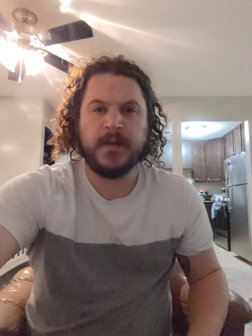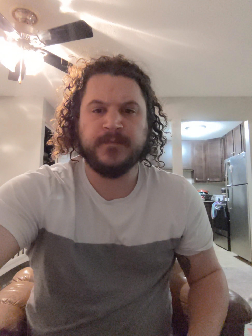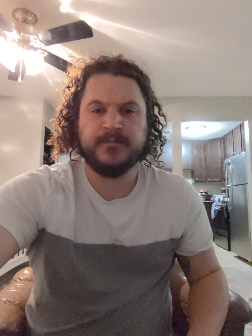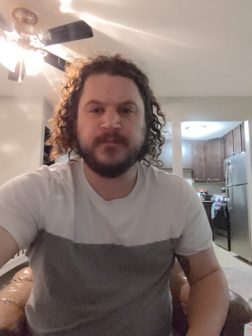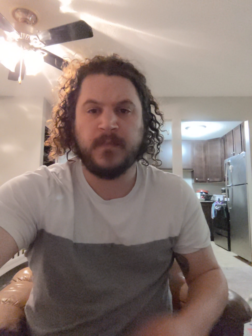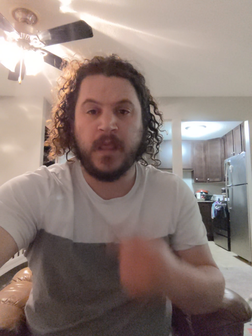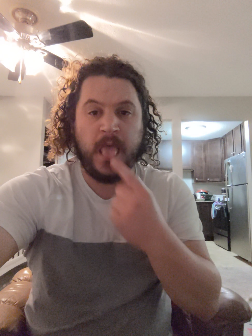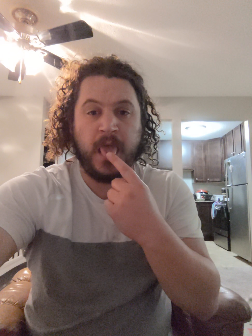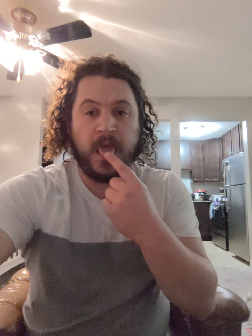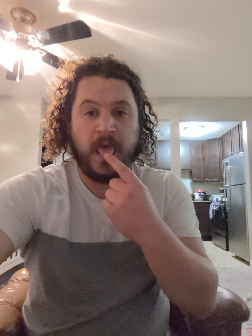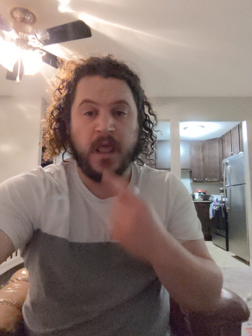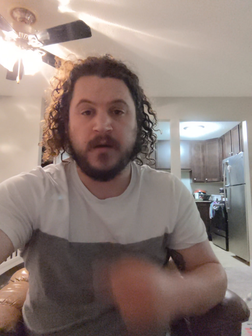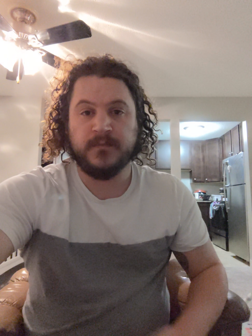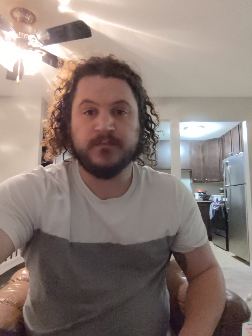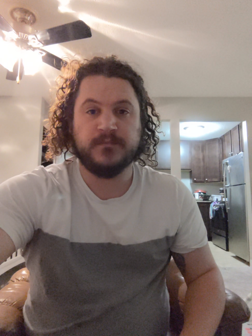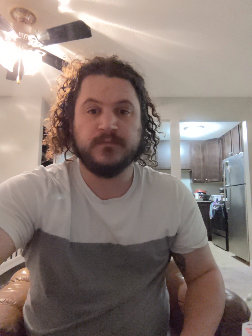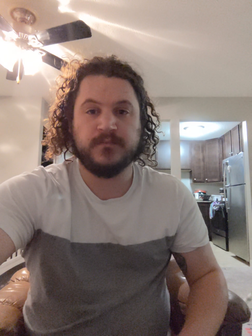tongue